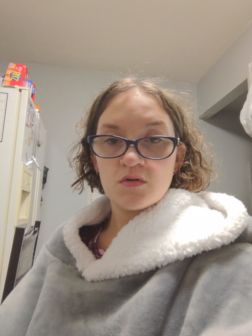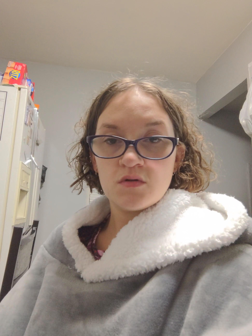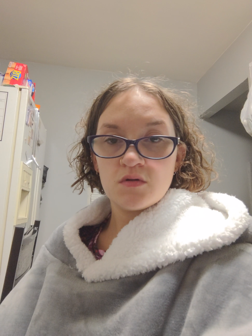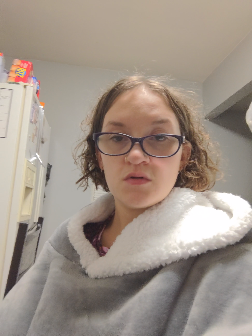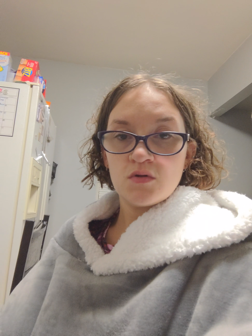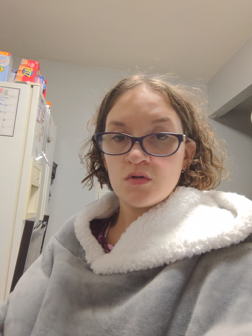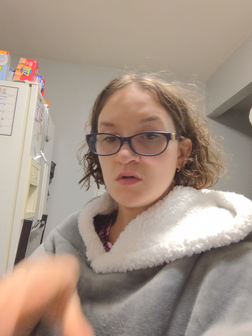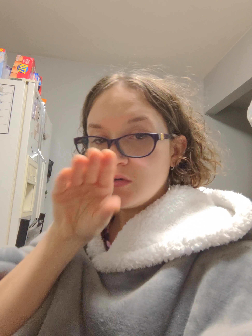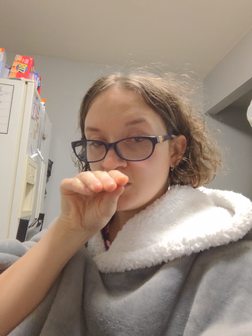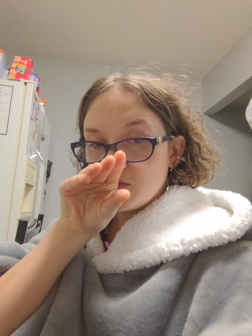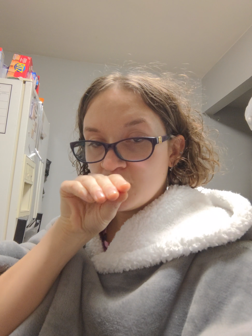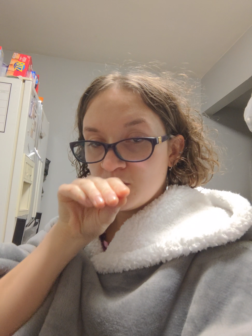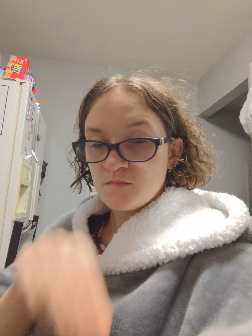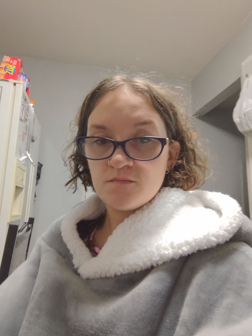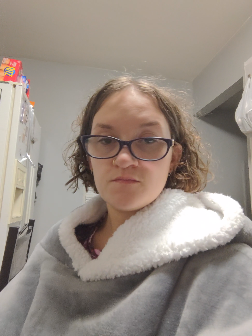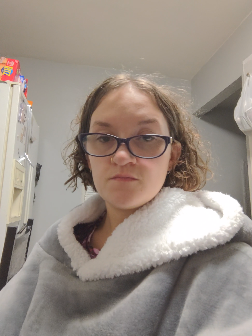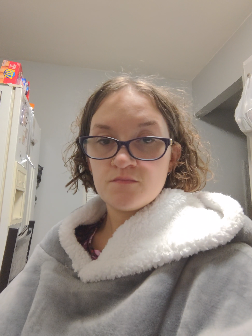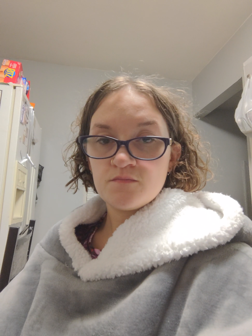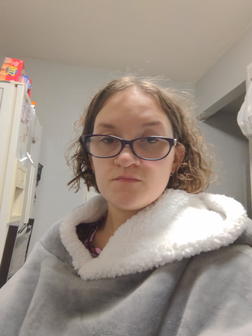goose